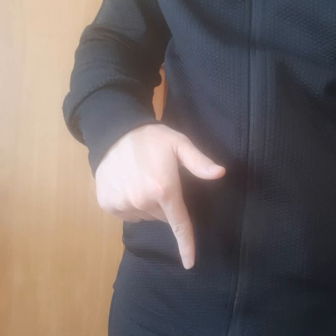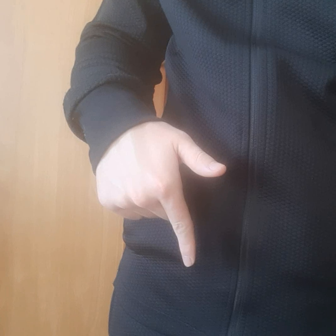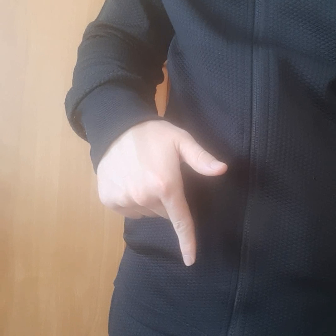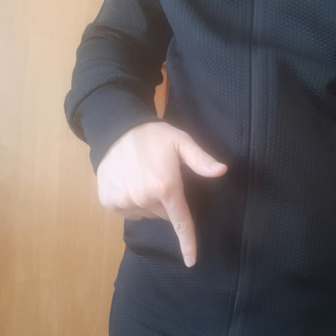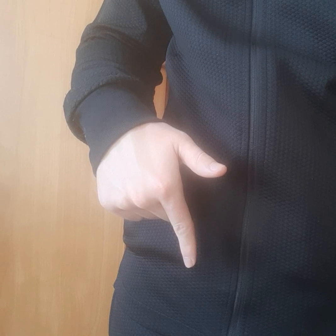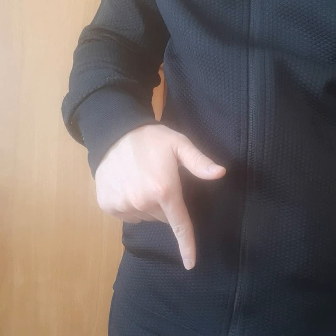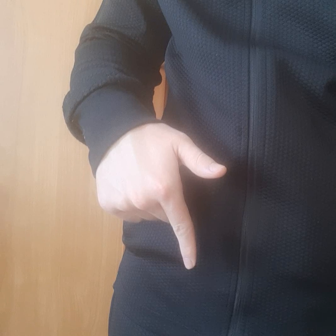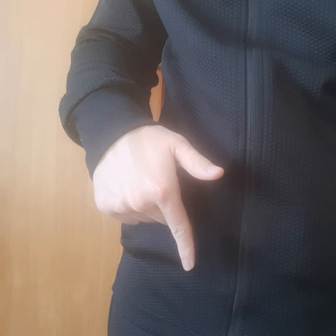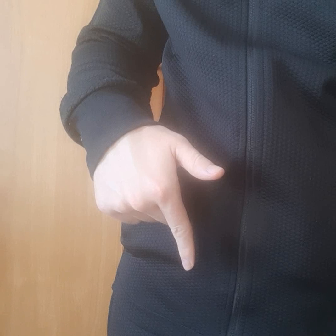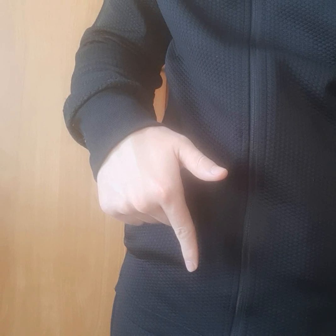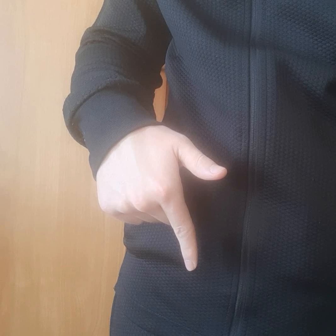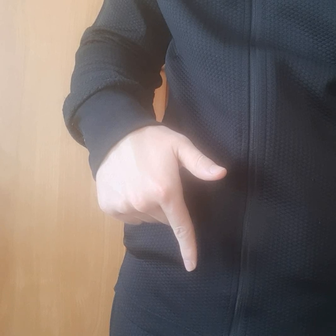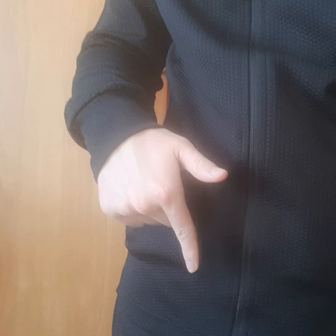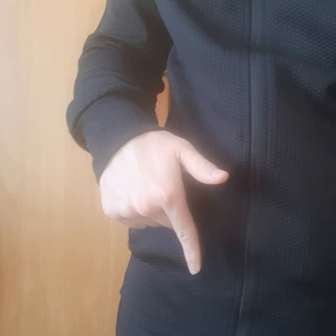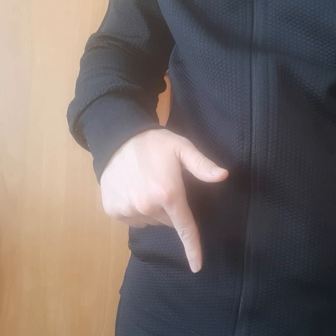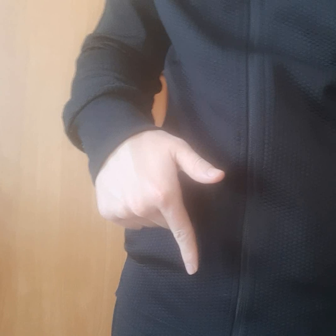Г